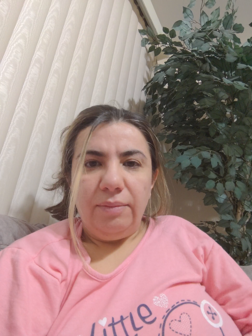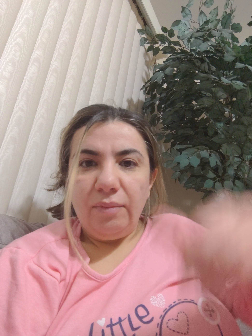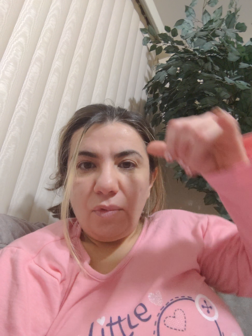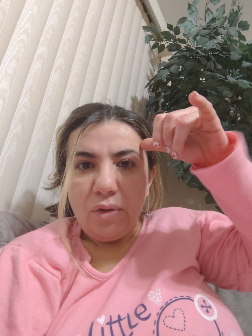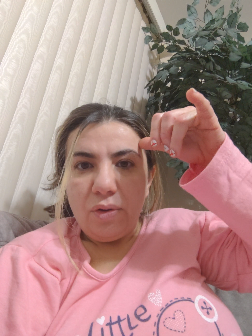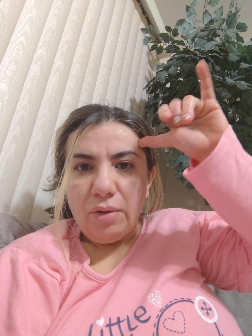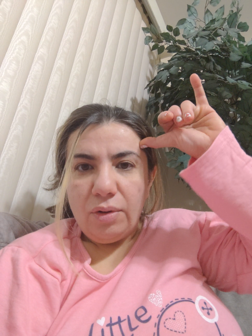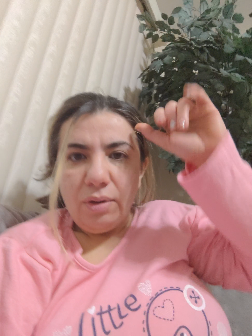cow